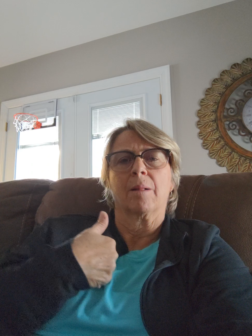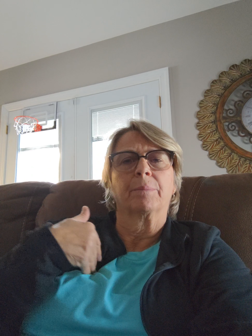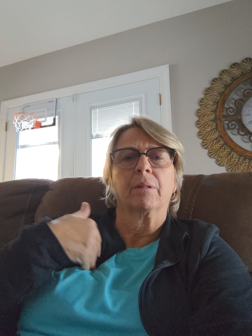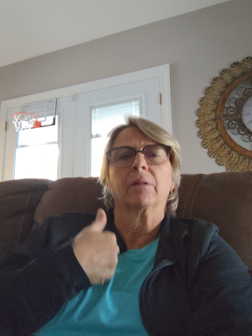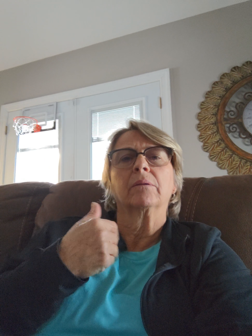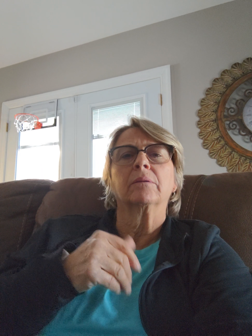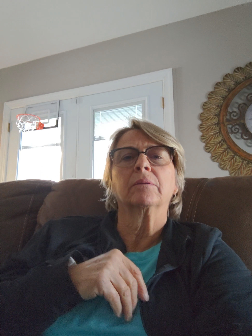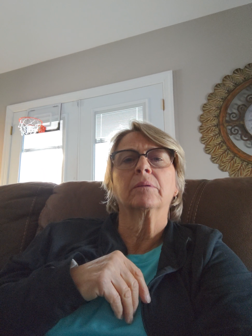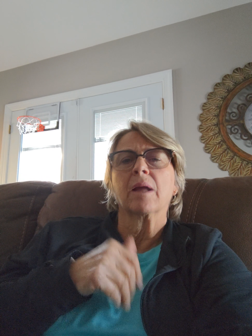animal